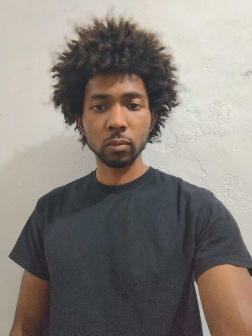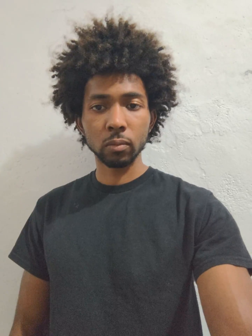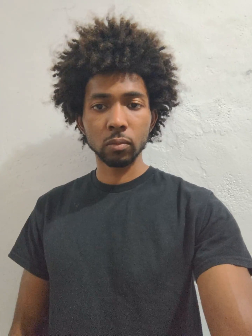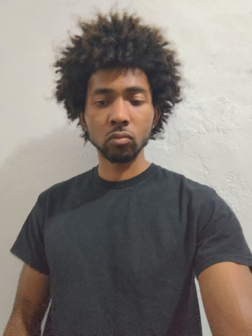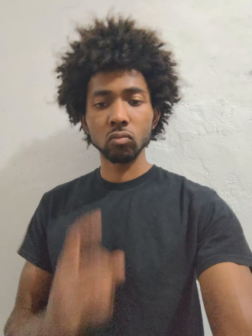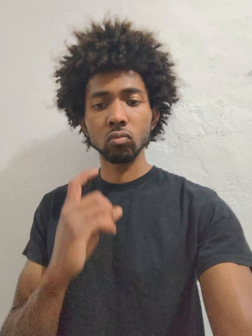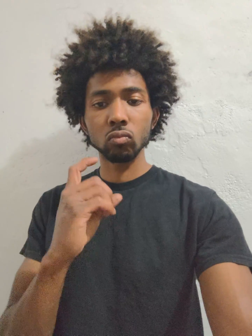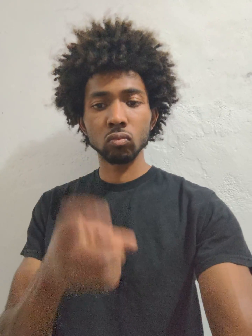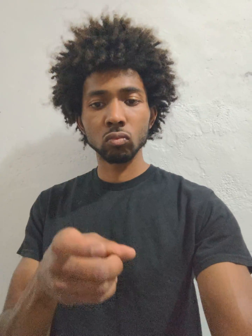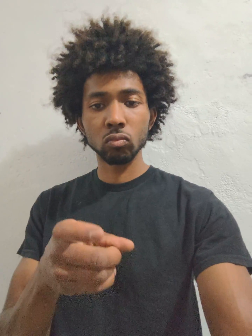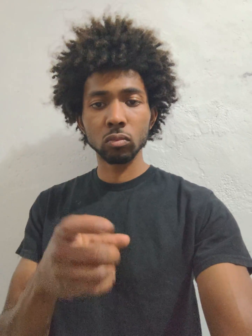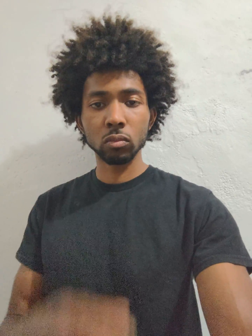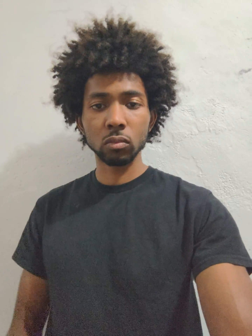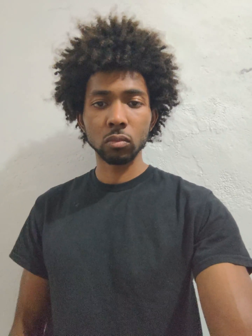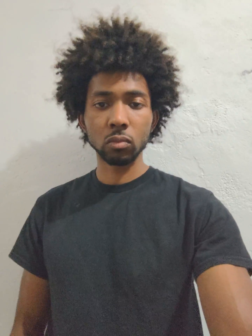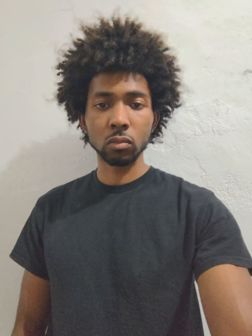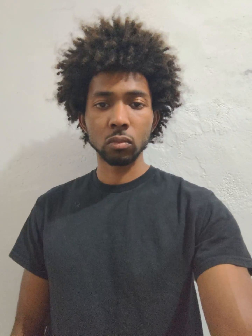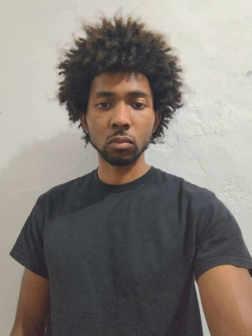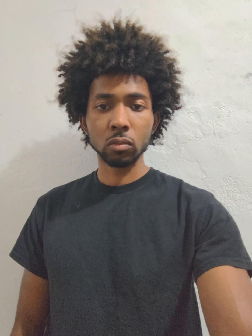present